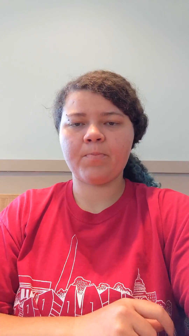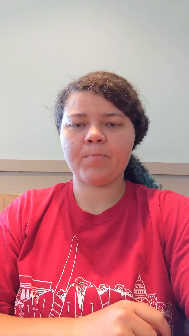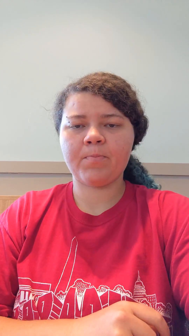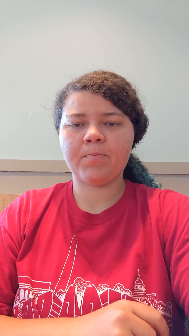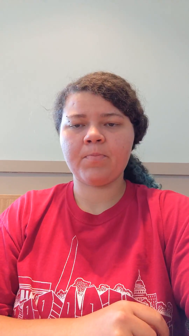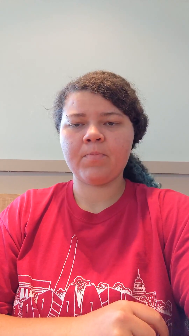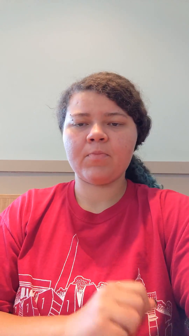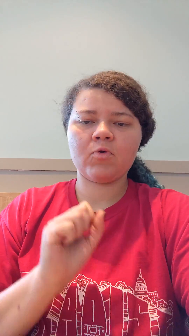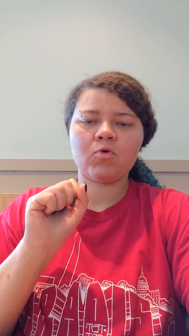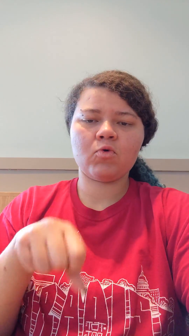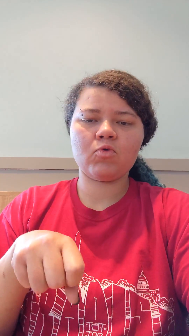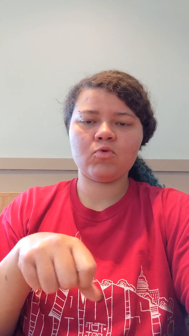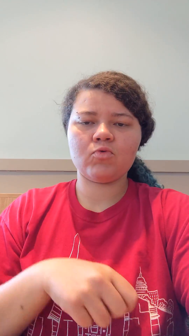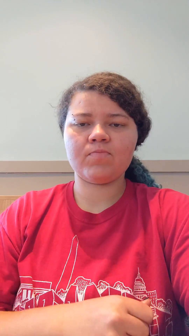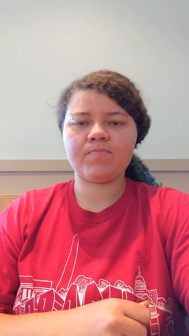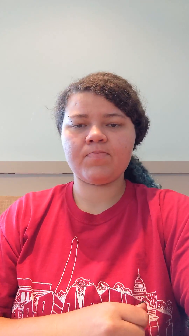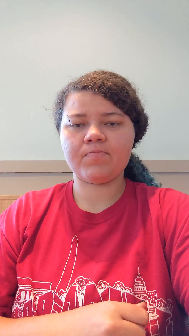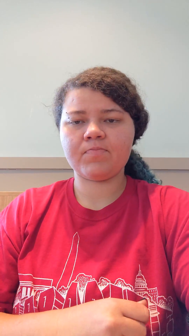could